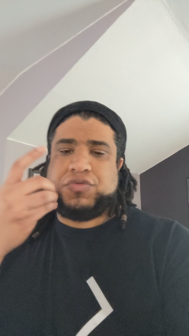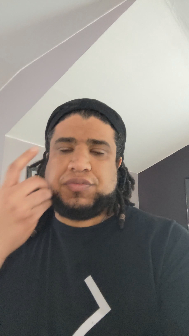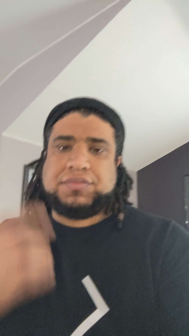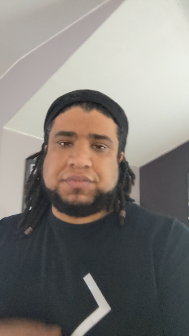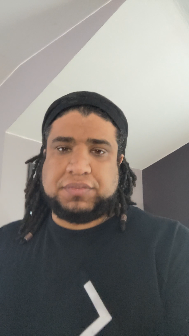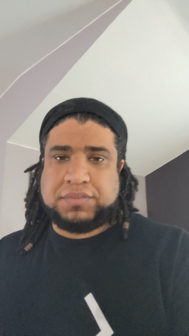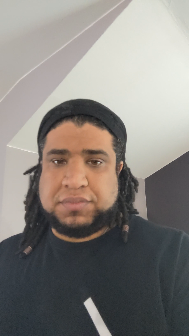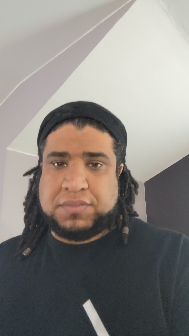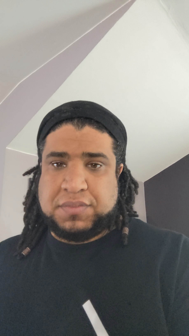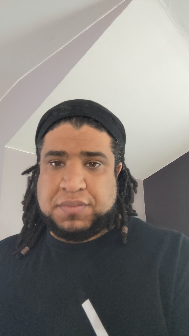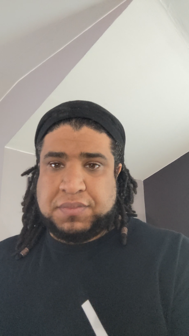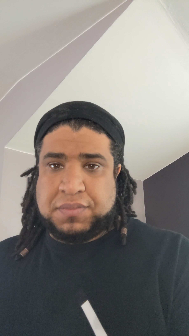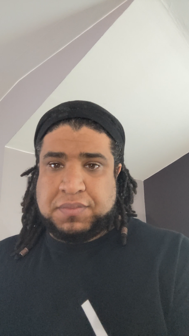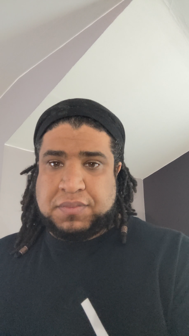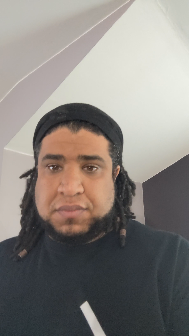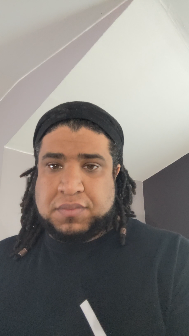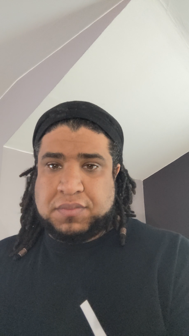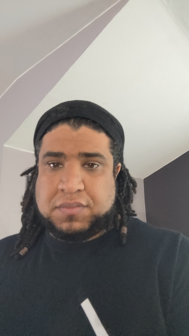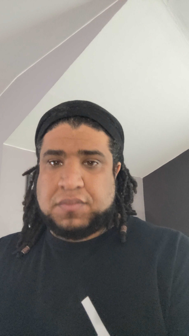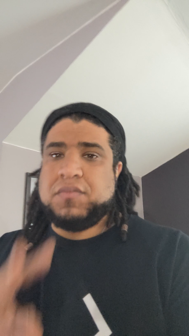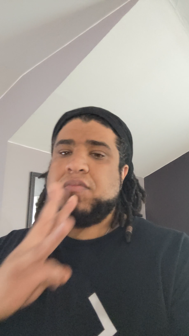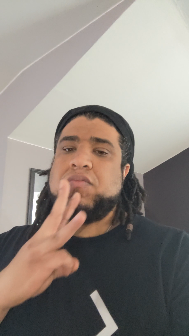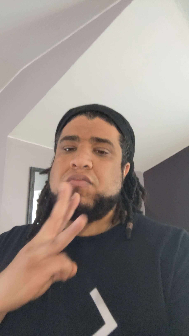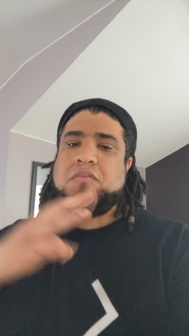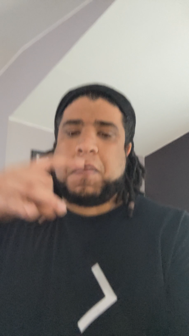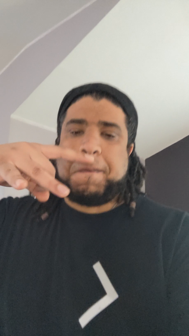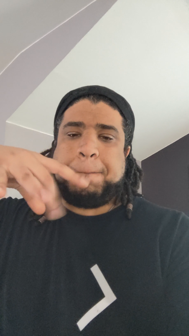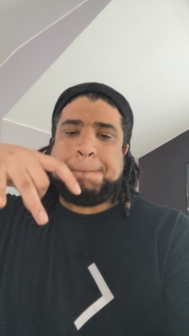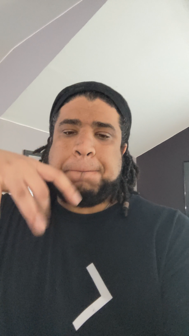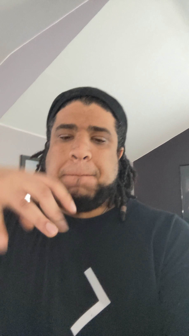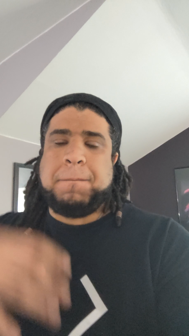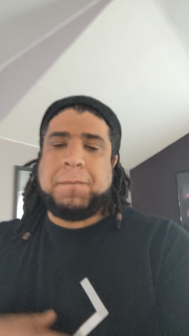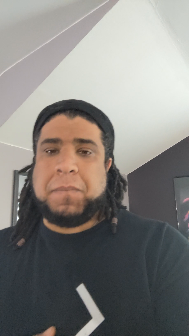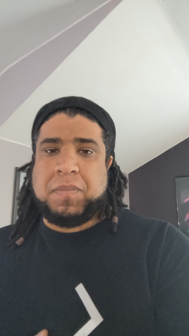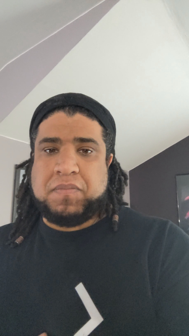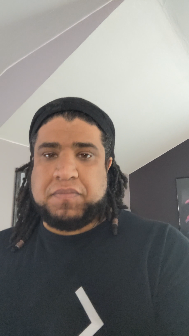melon